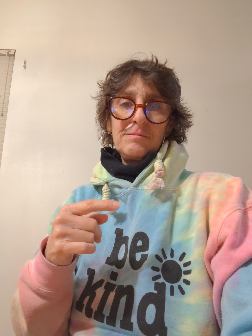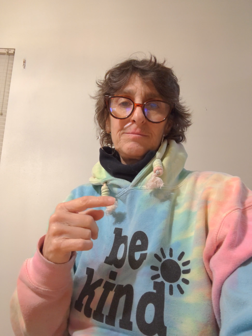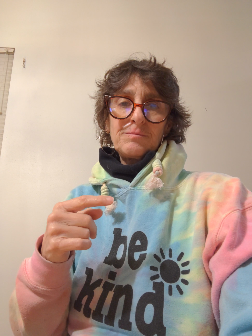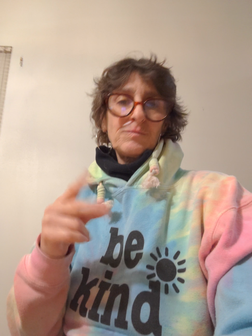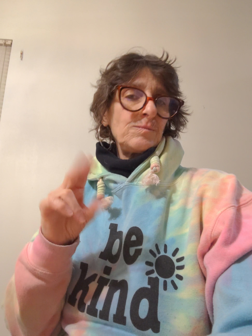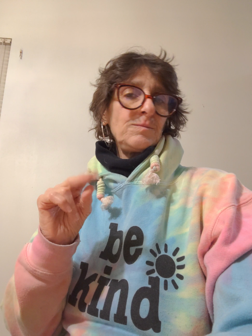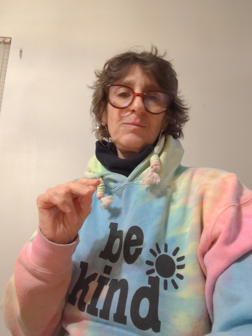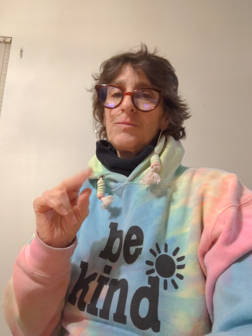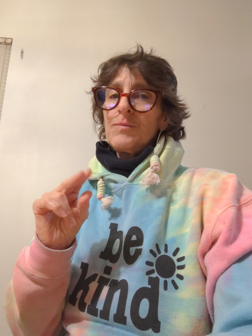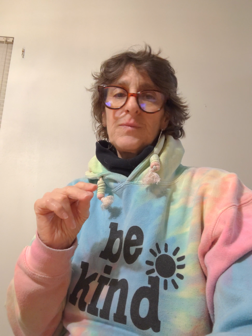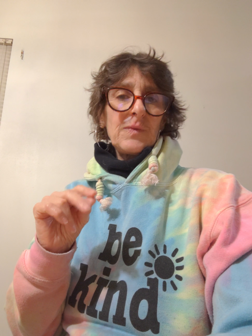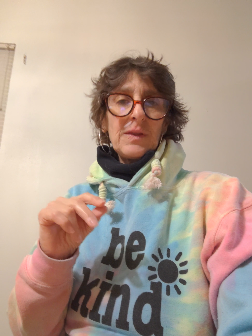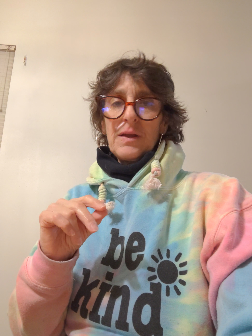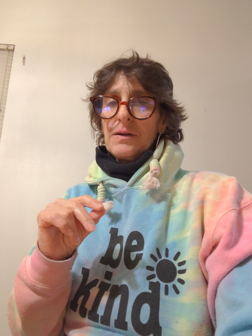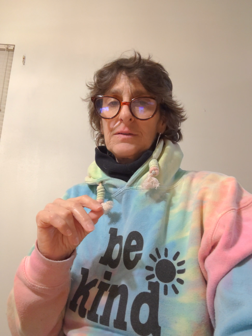no